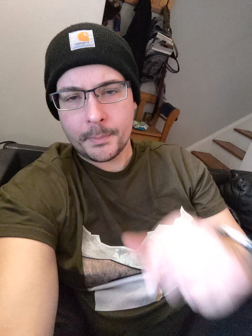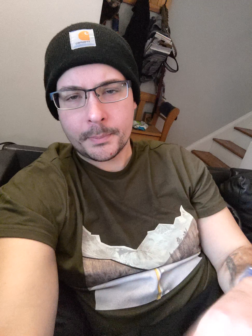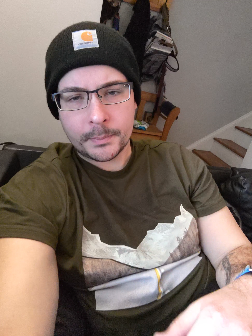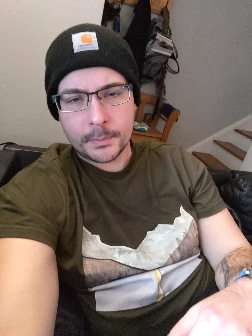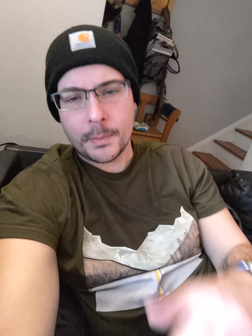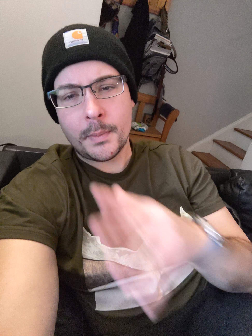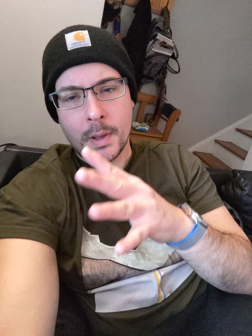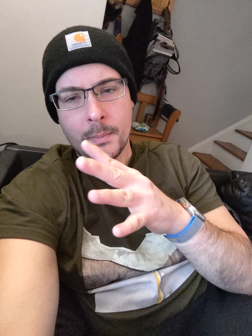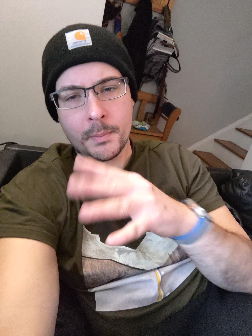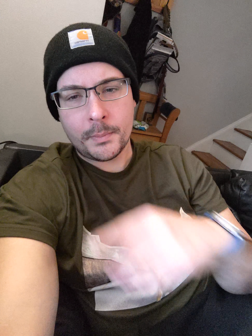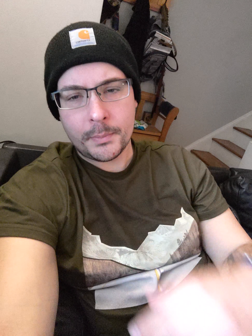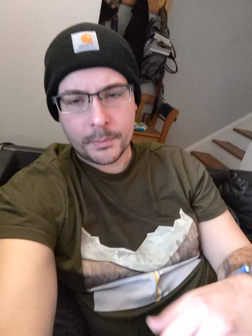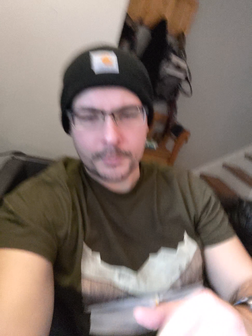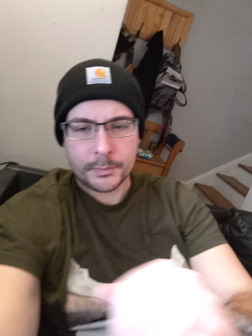mom